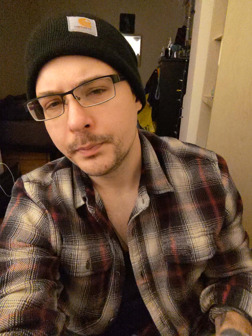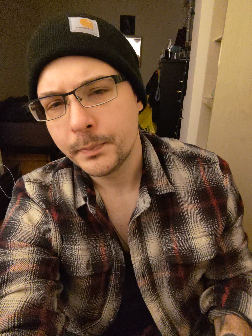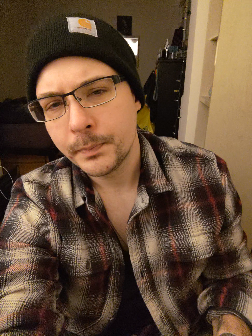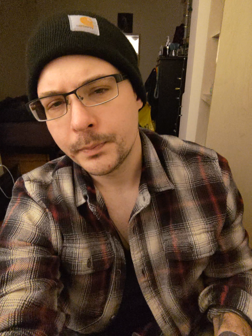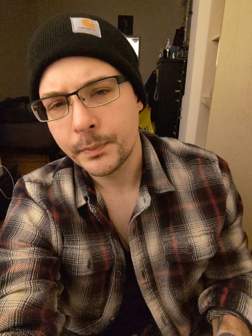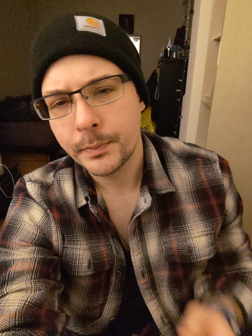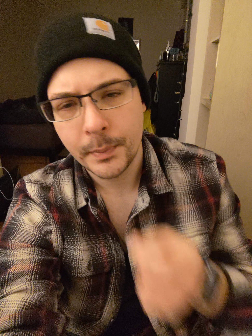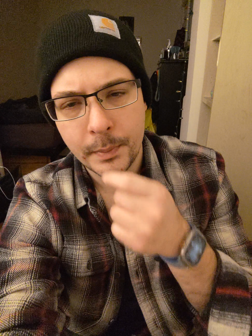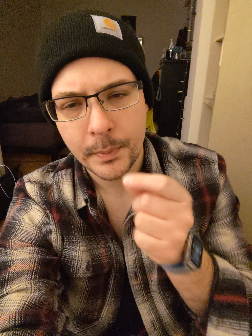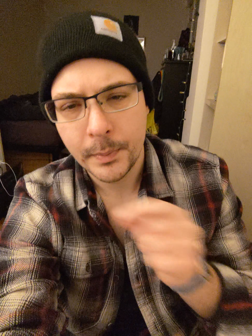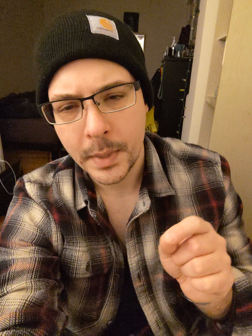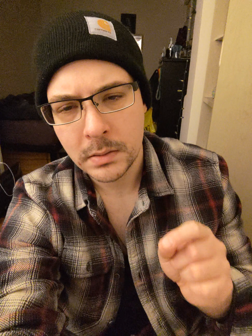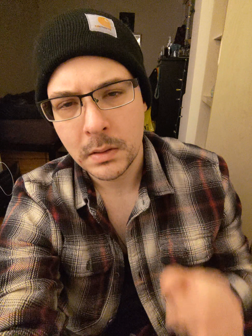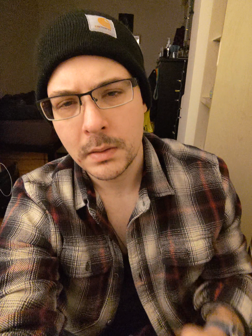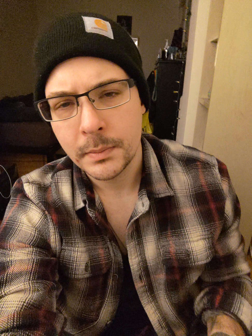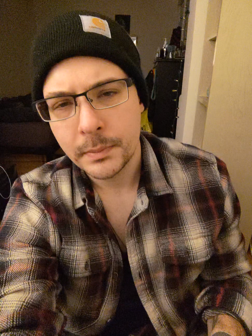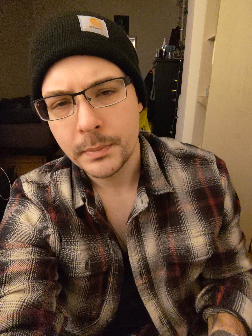pencil